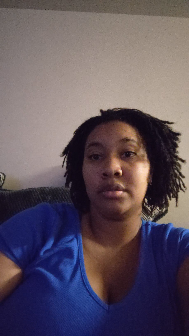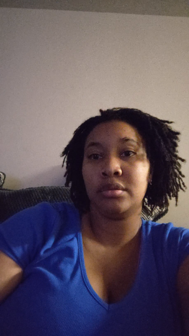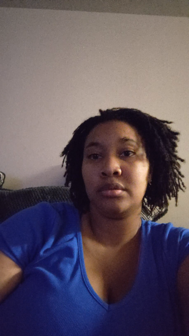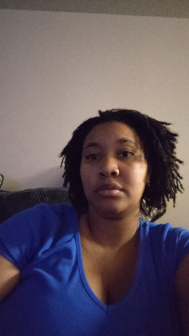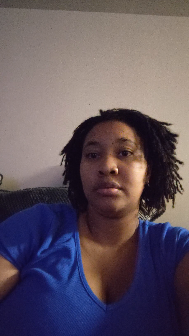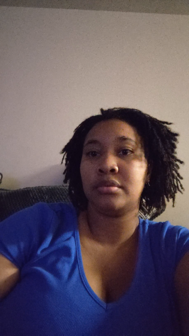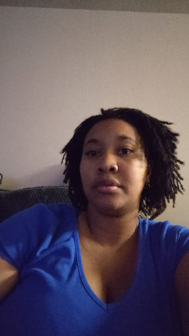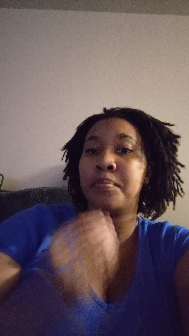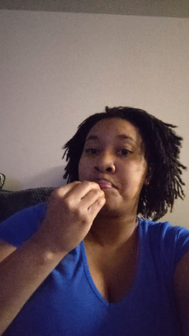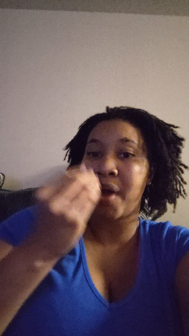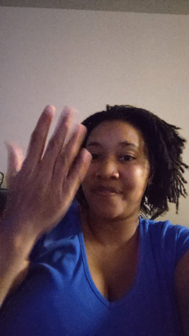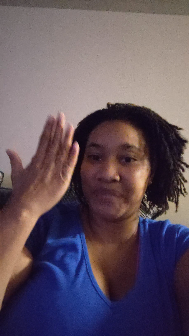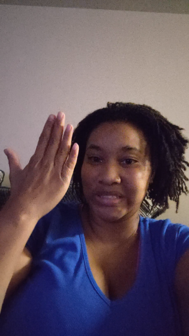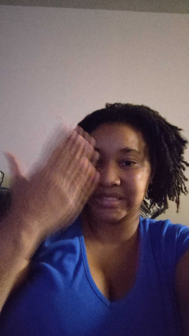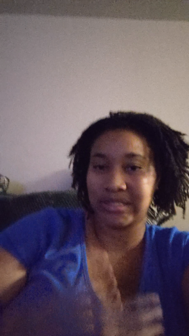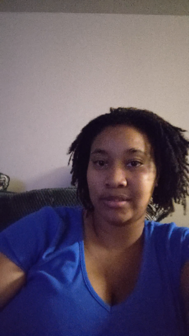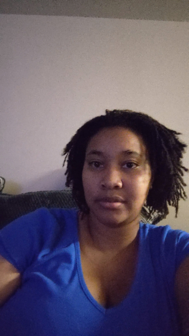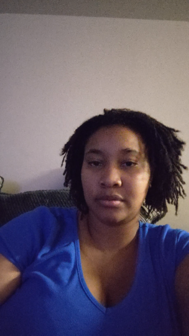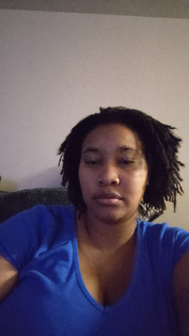breakfast